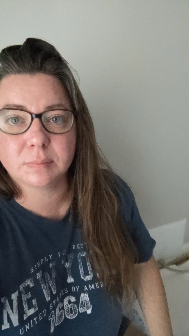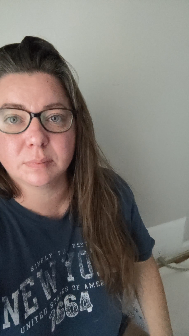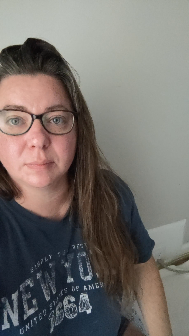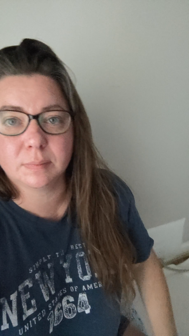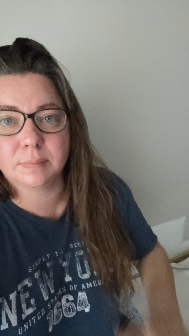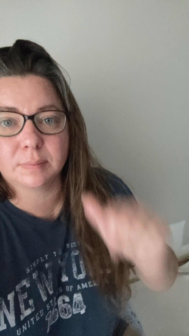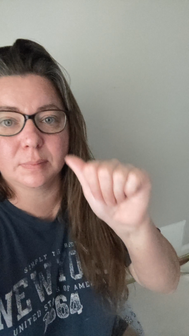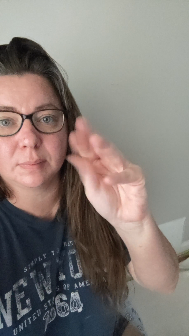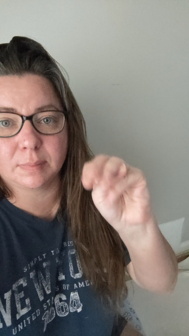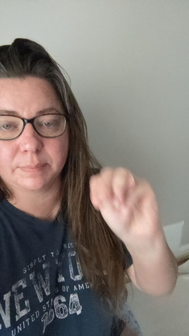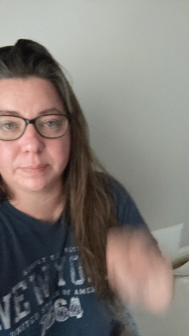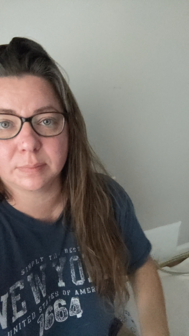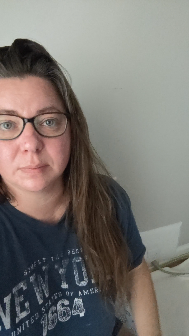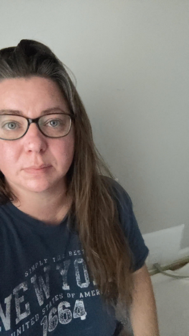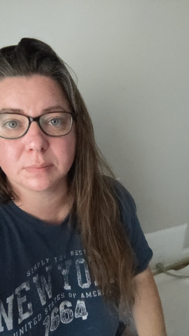am